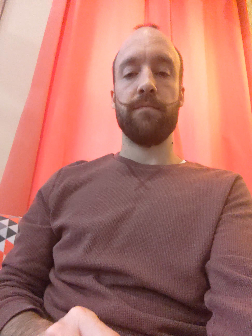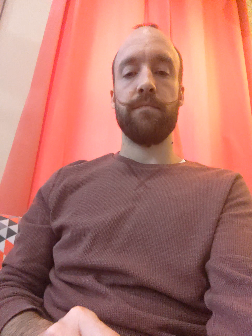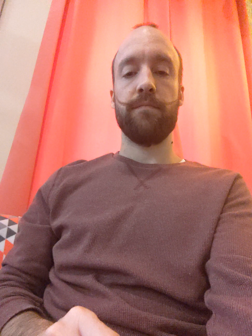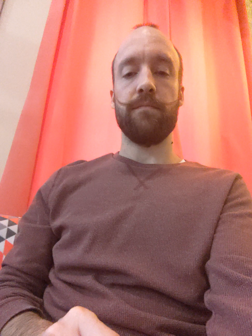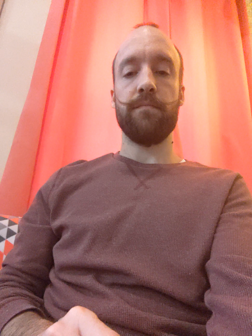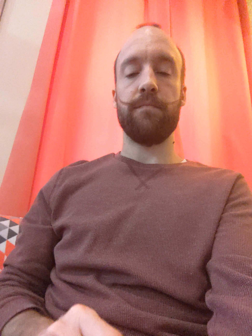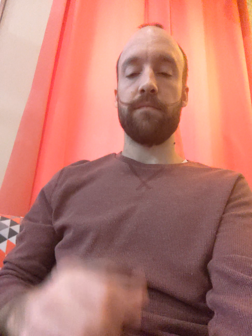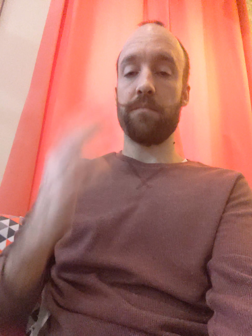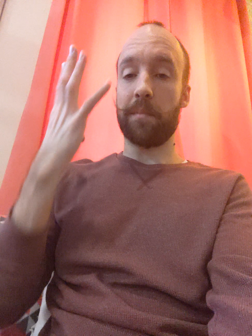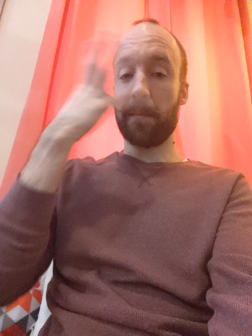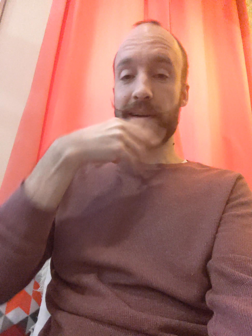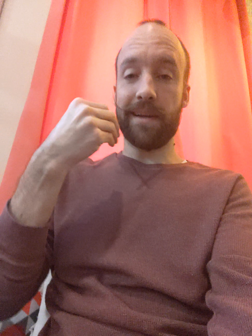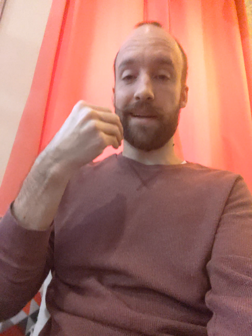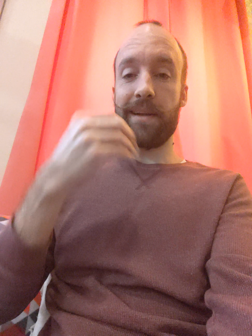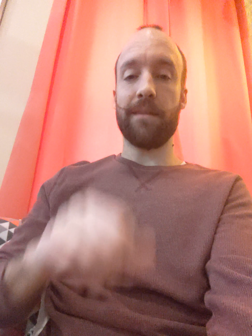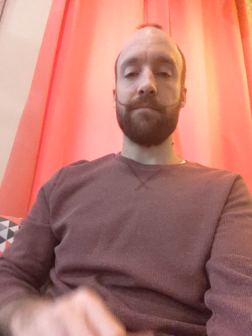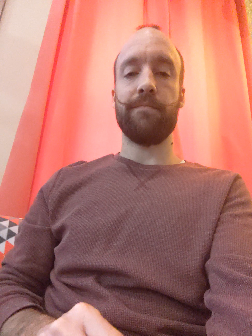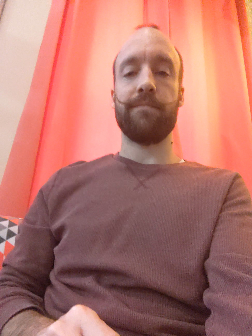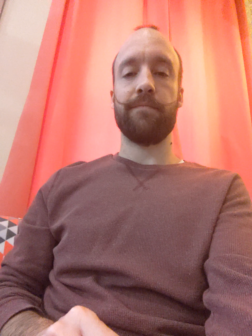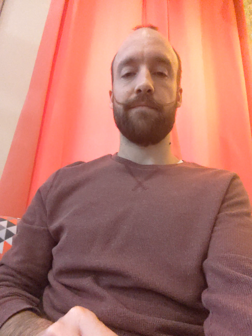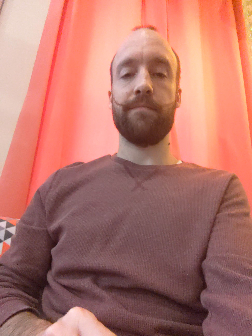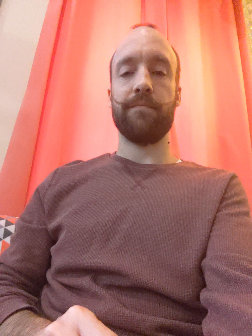pretty